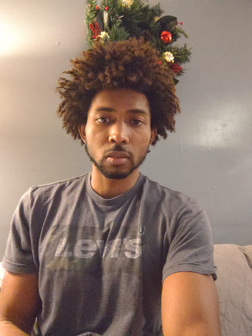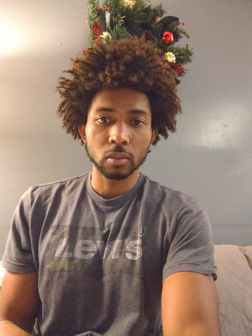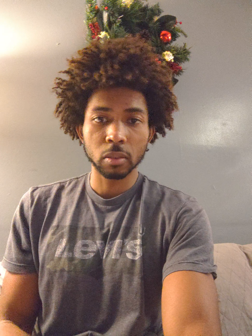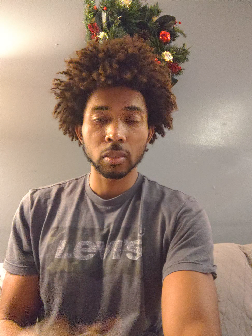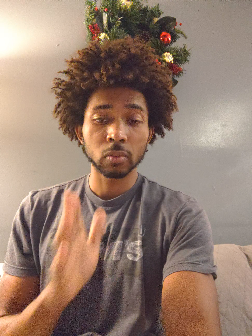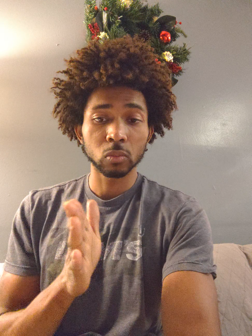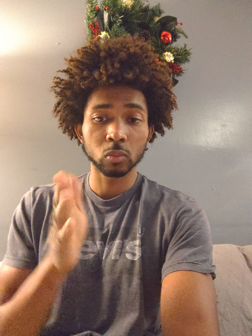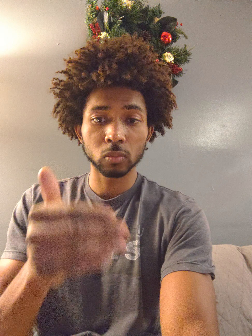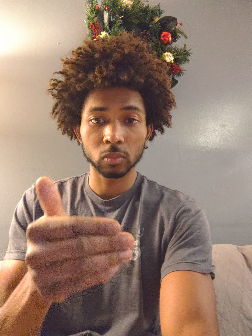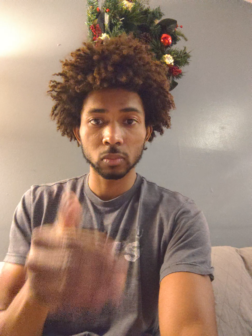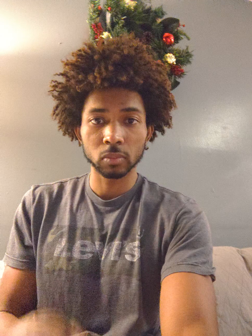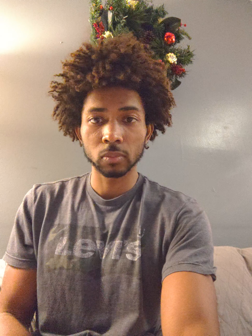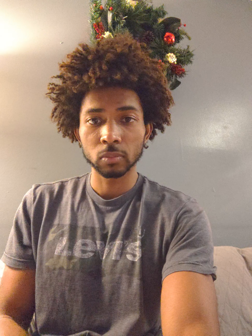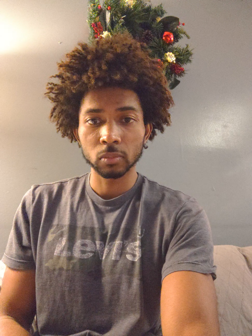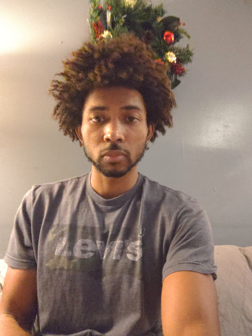room